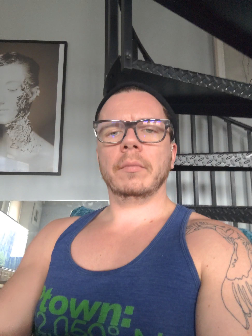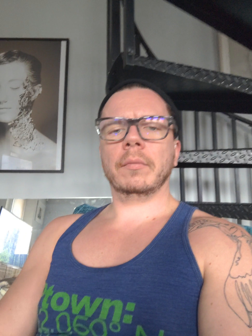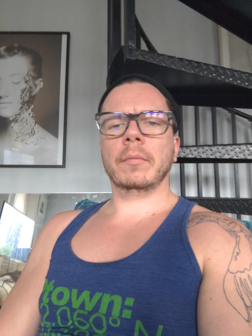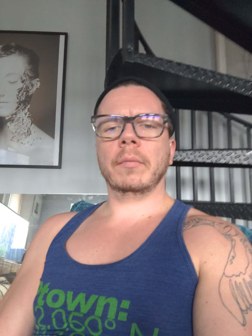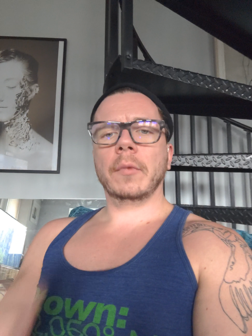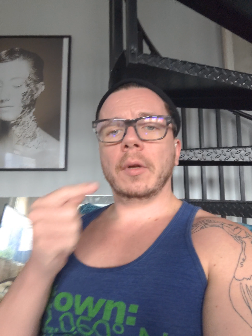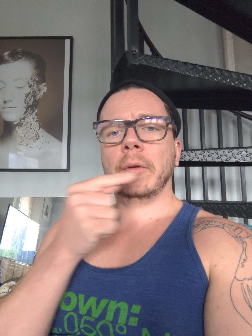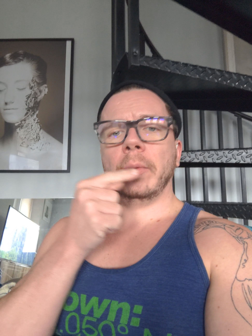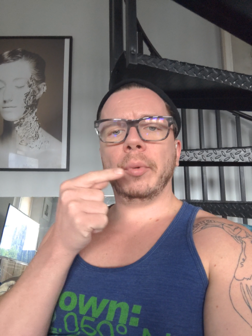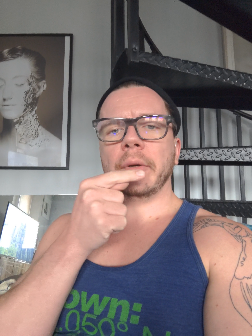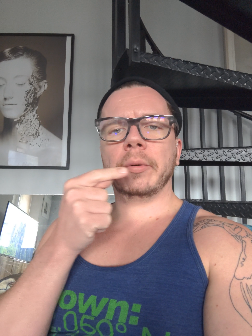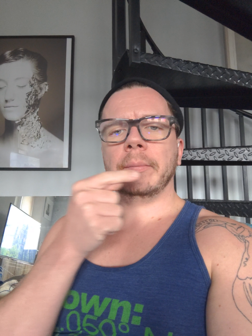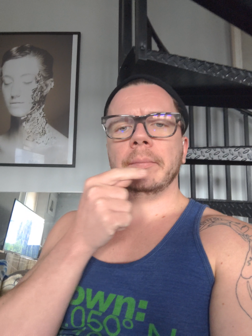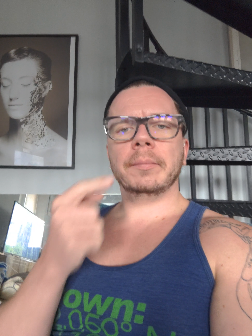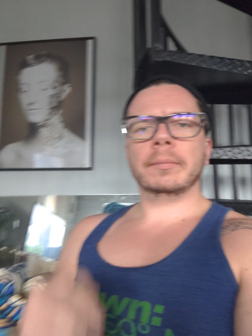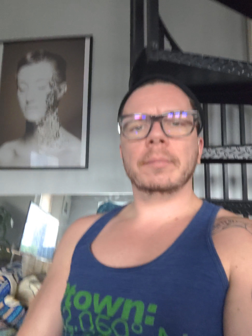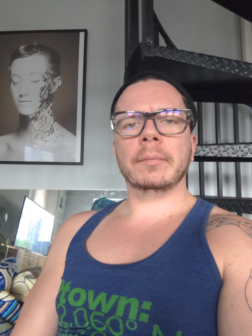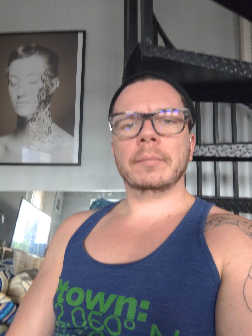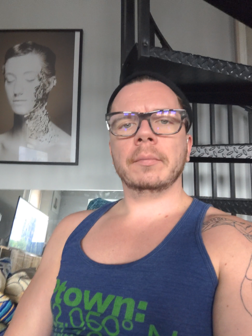toothbrush